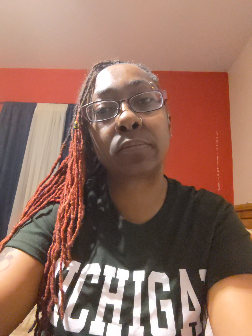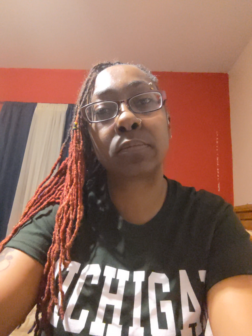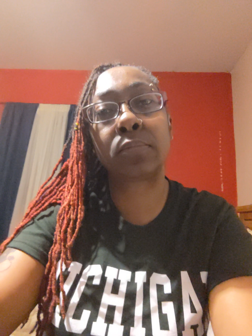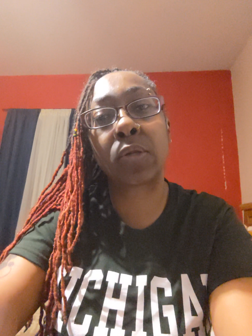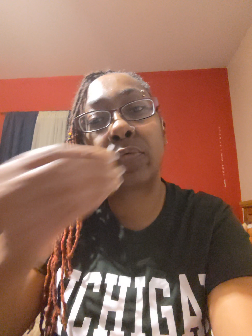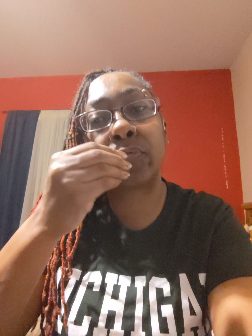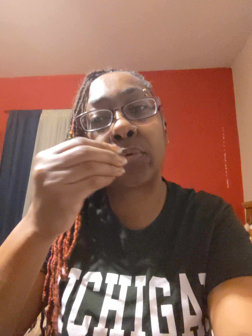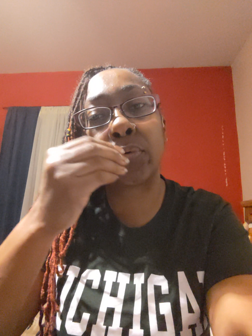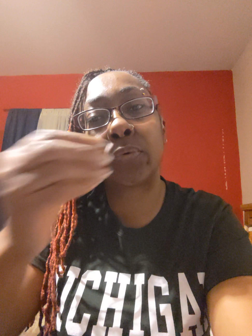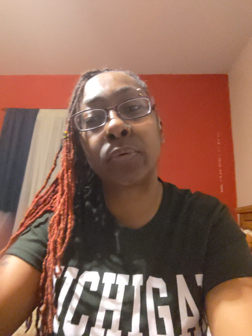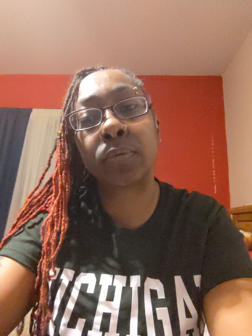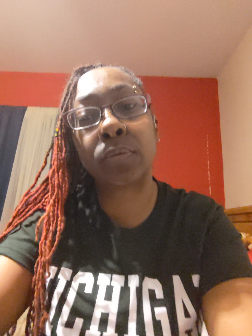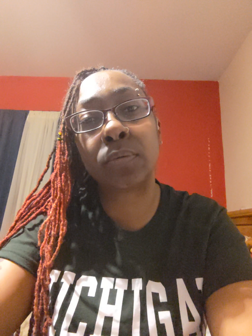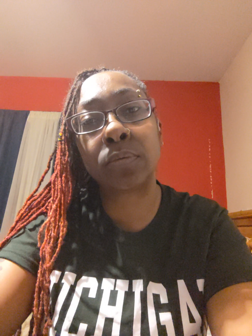food